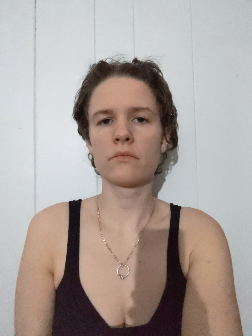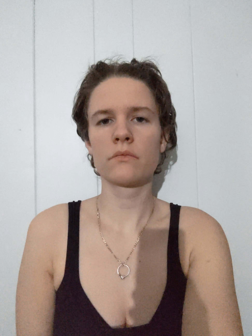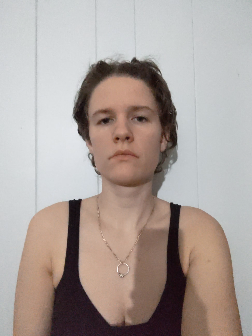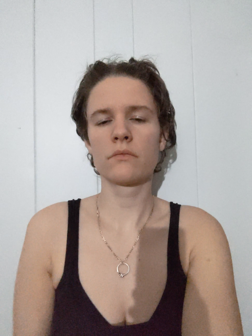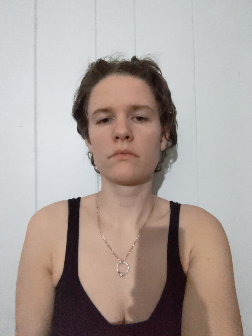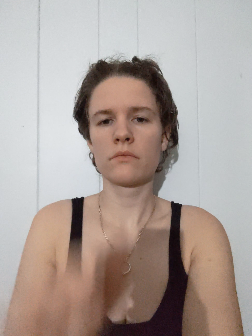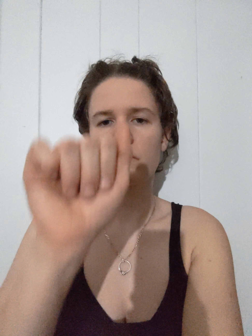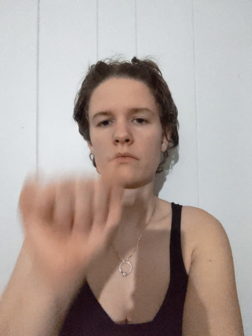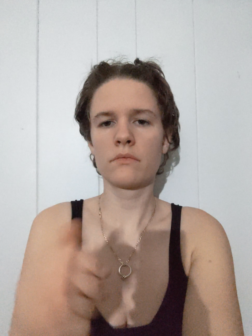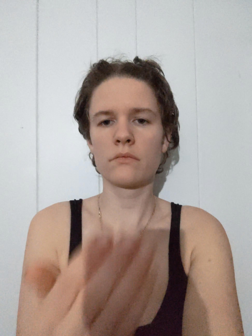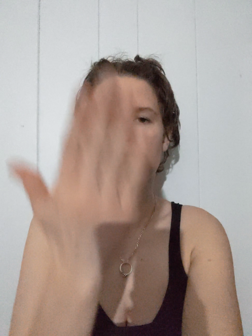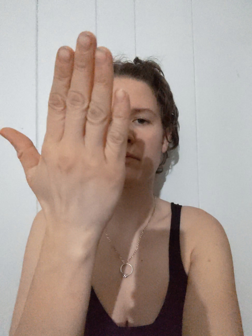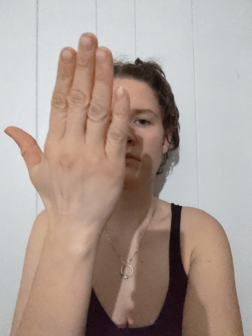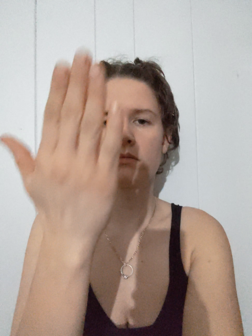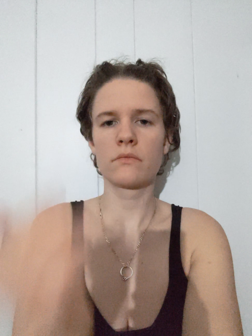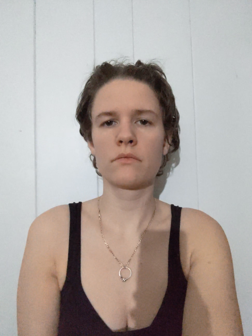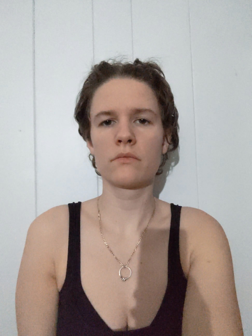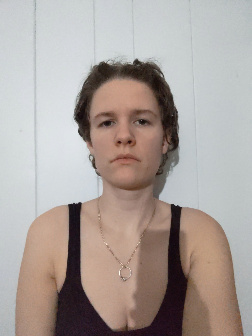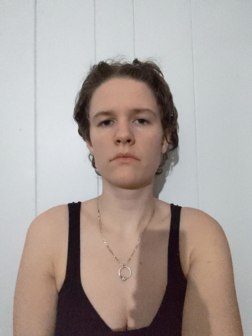mitten